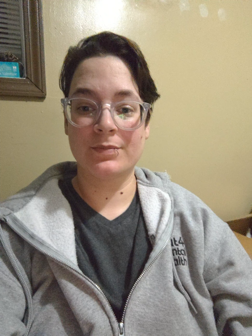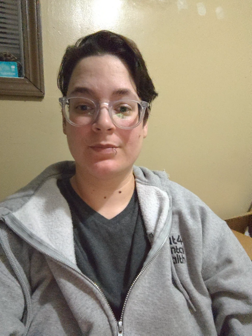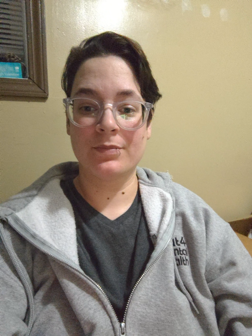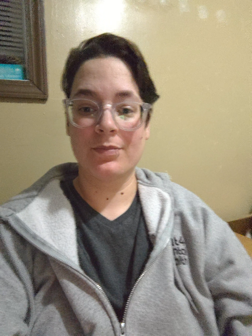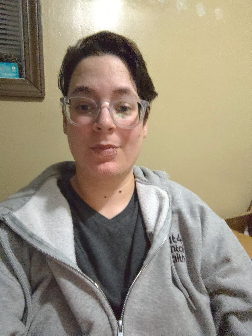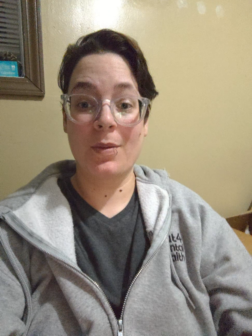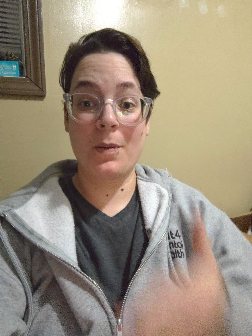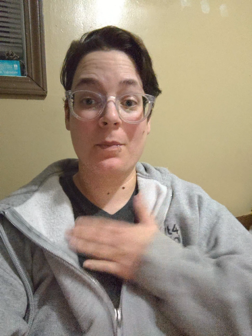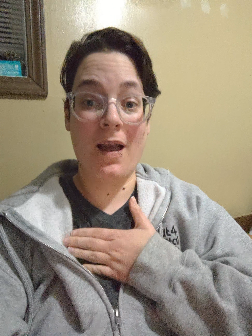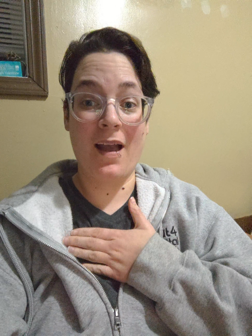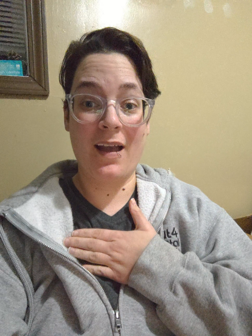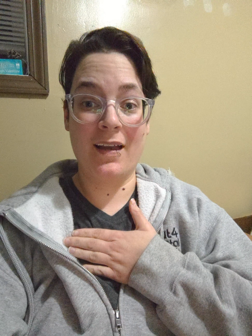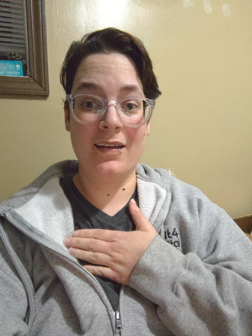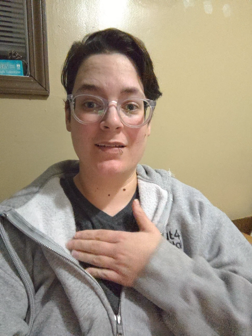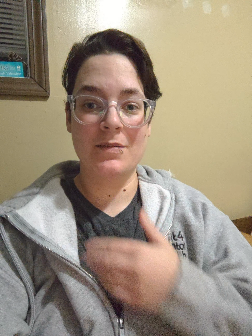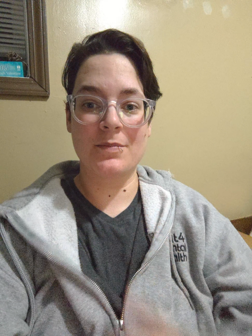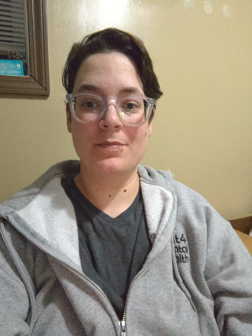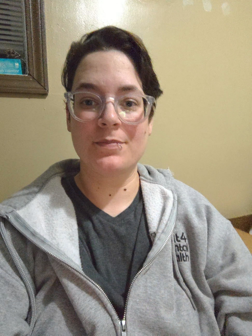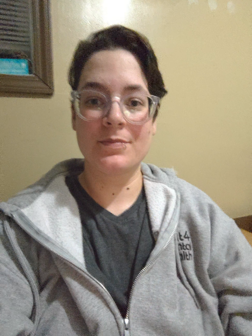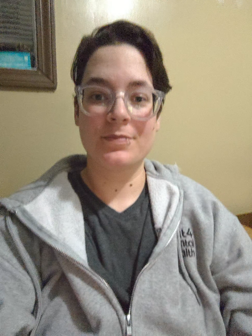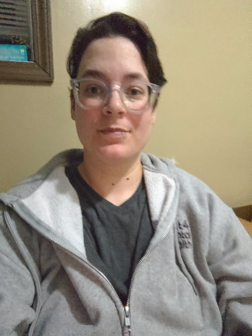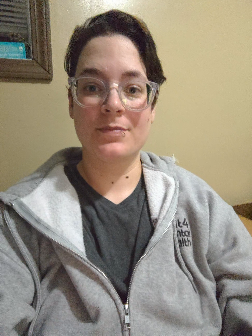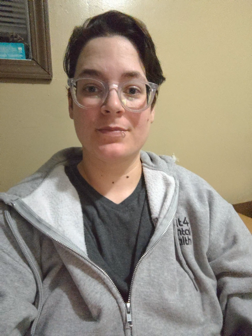my